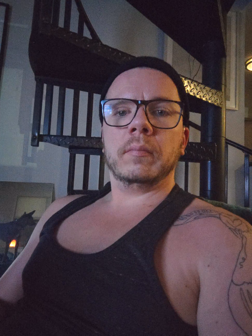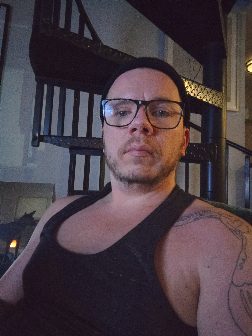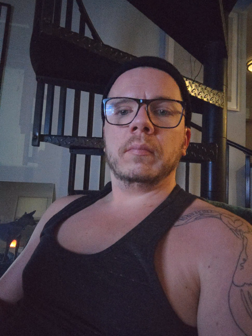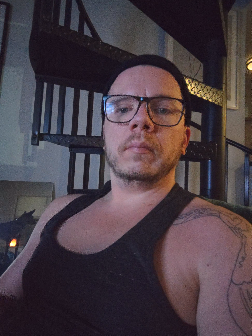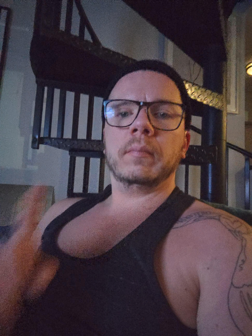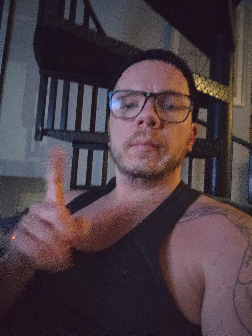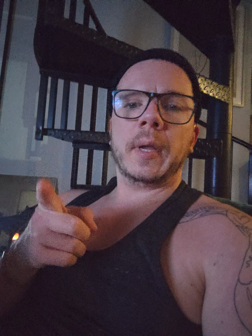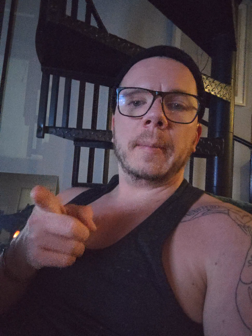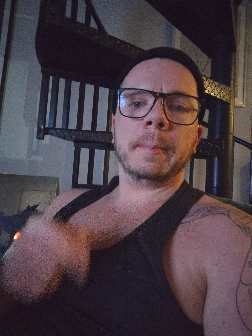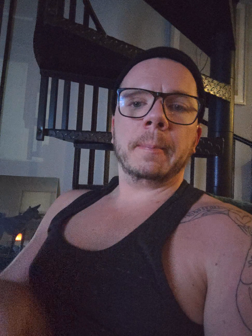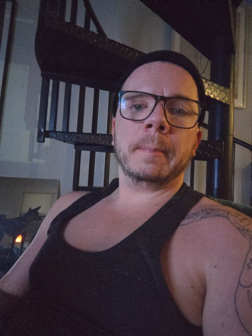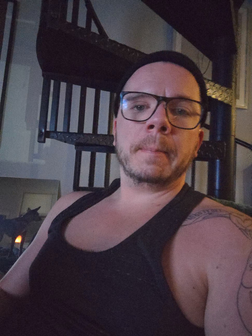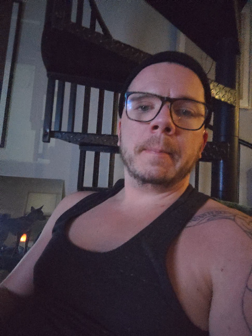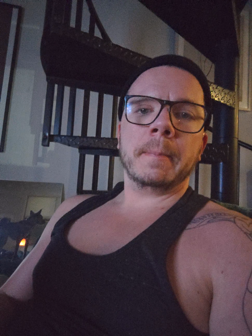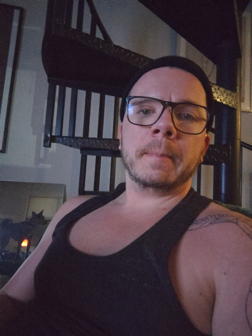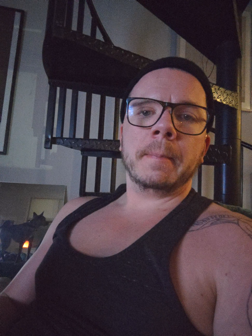he/she/it